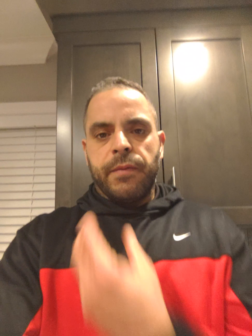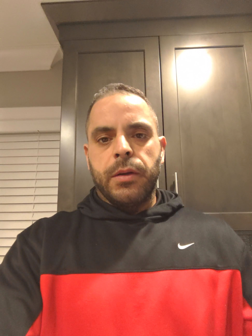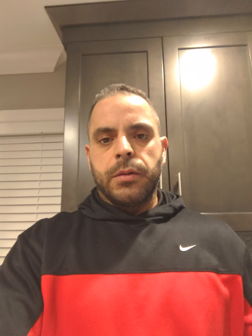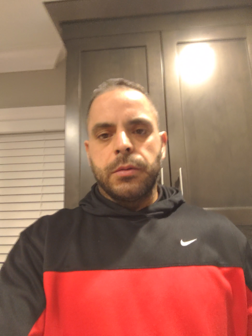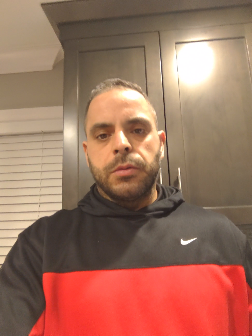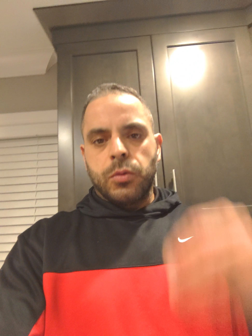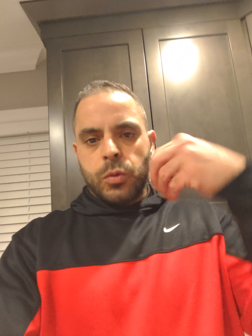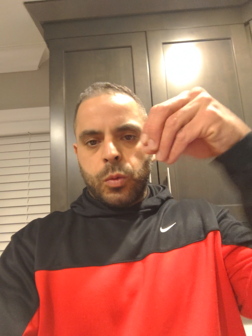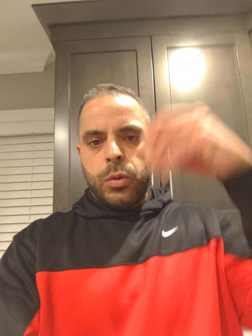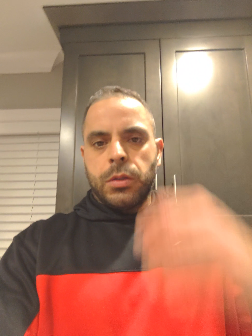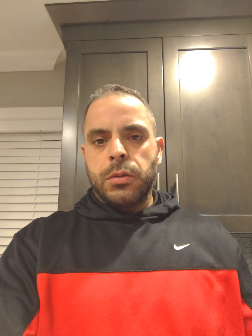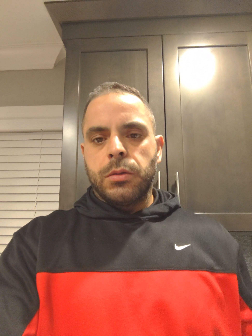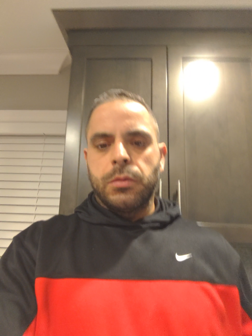store